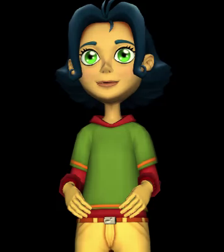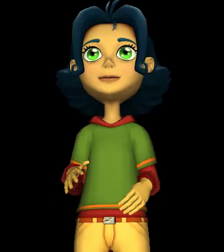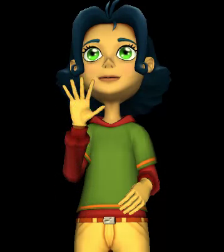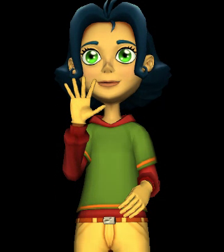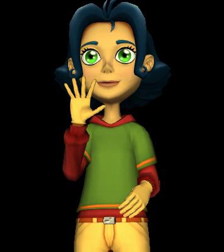5